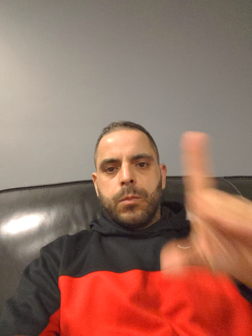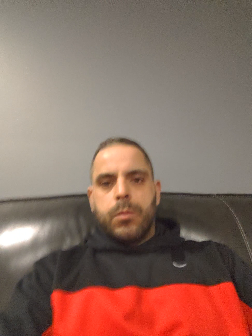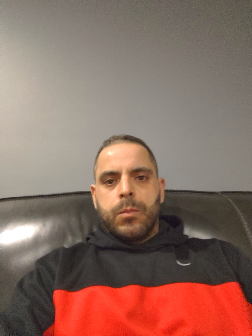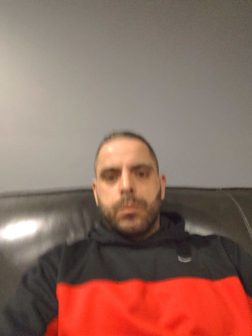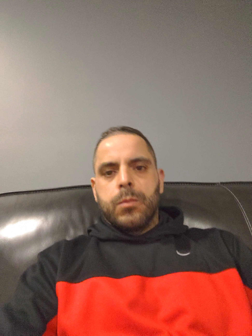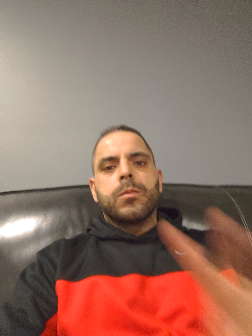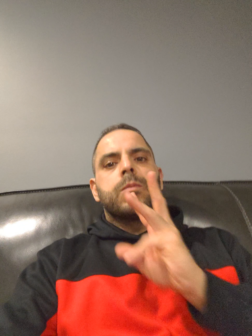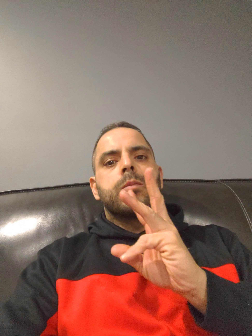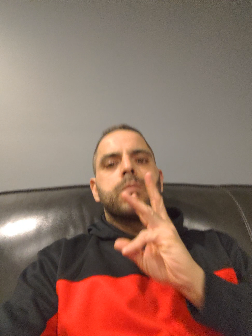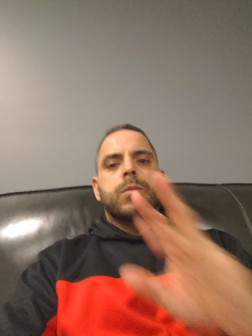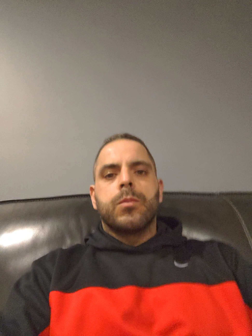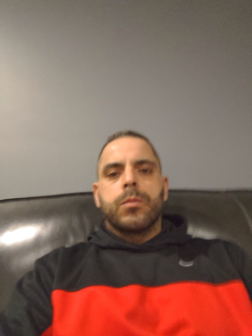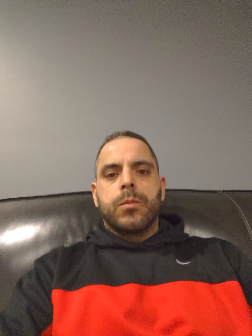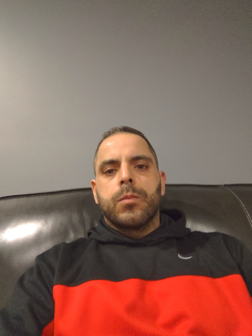water